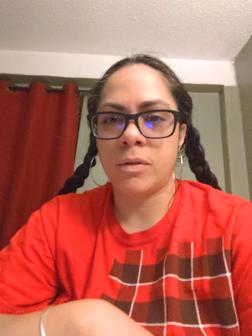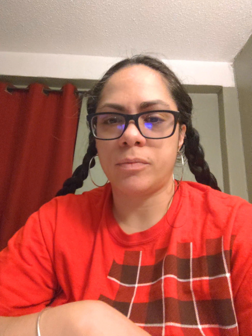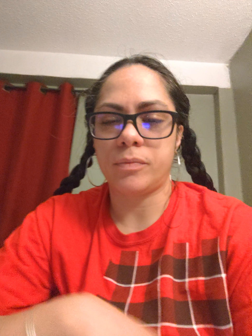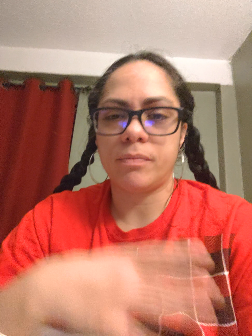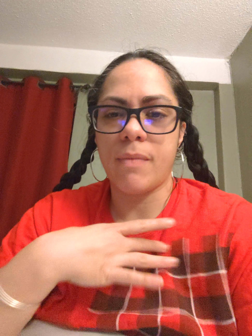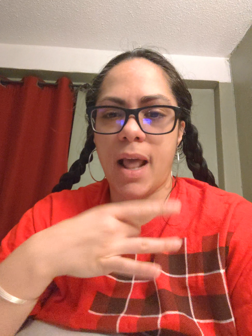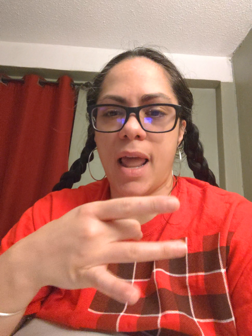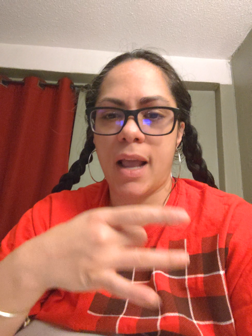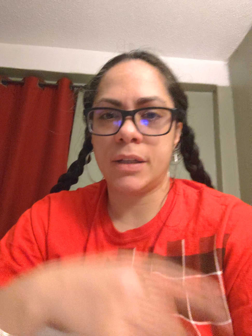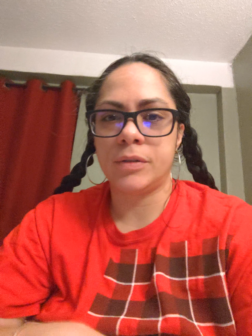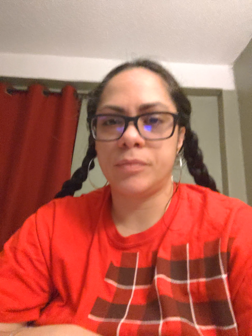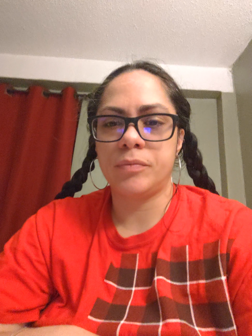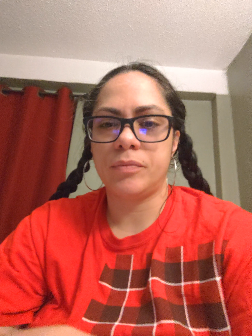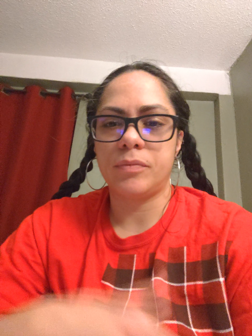like